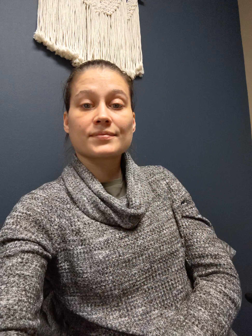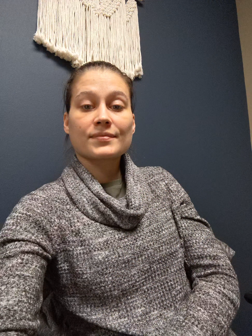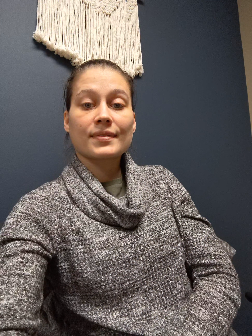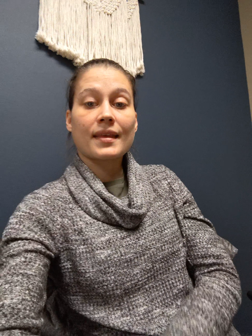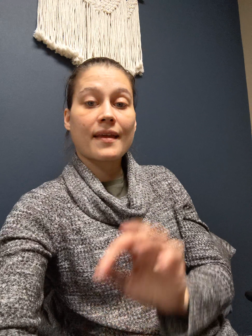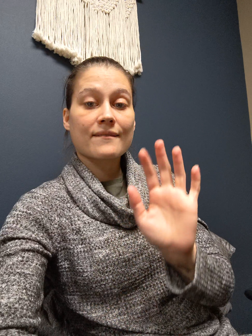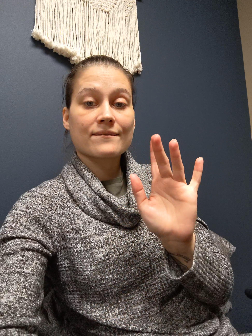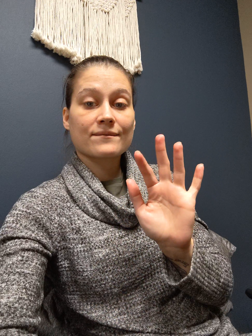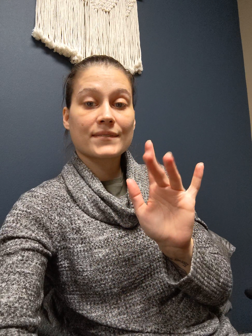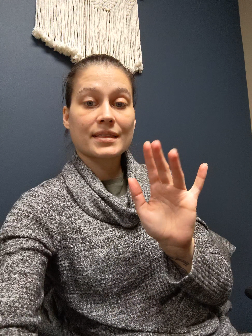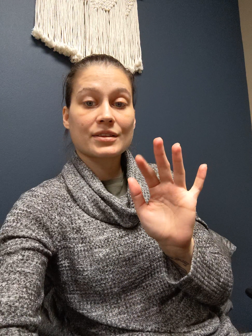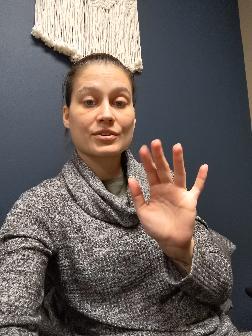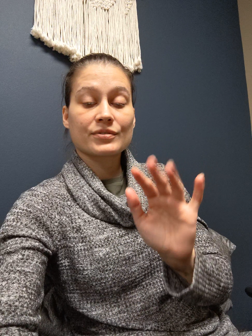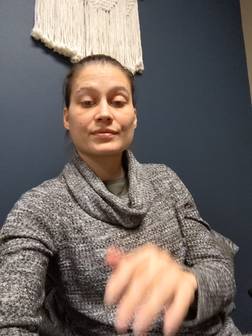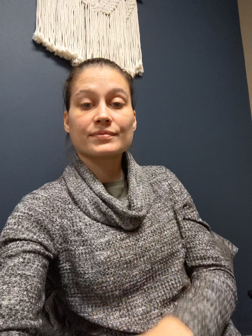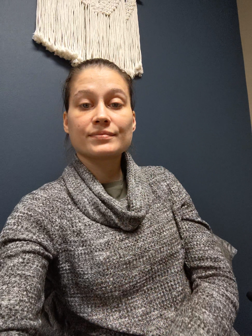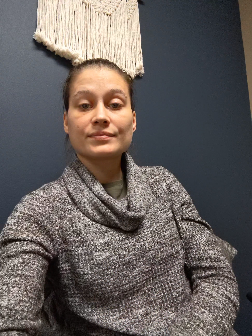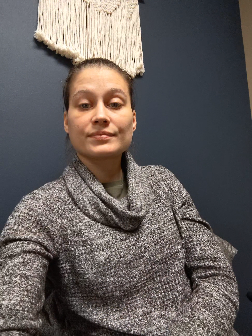finger